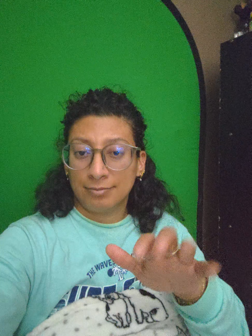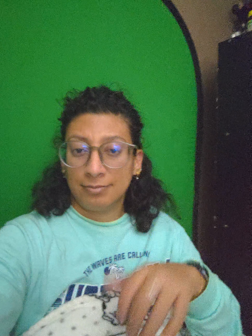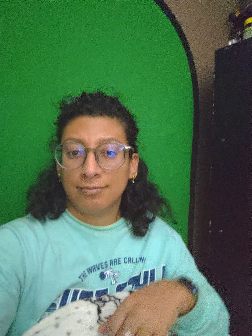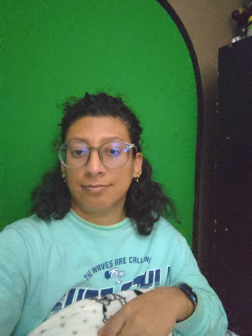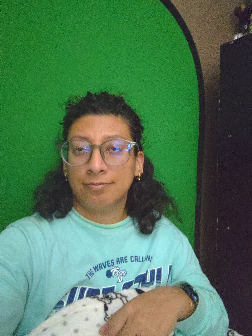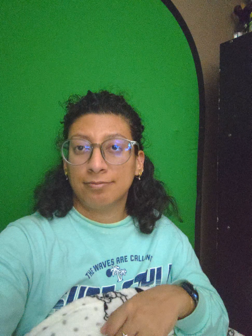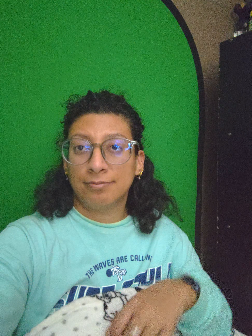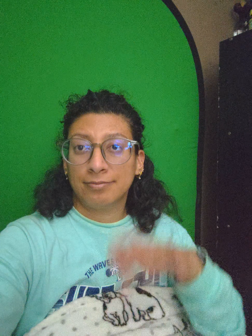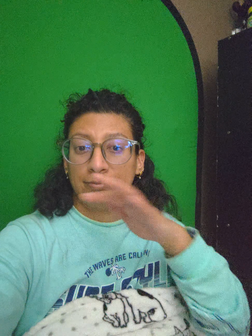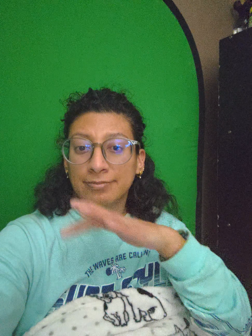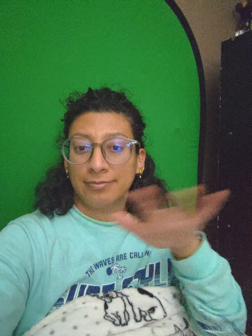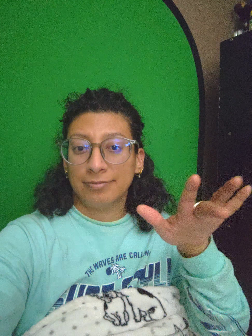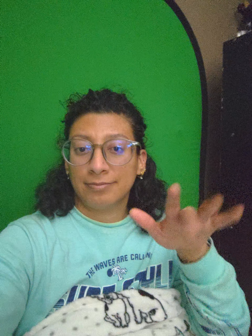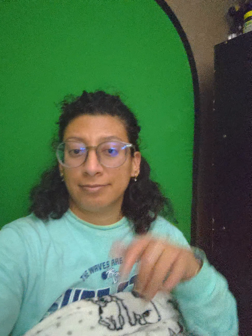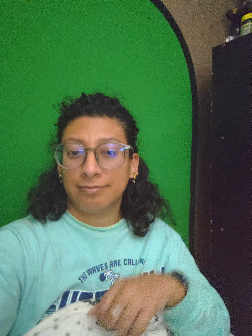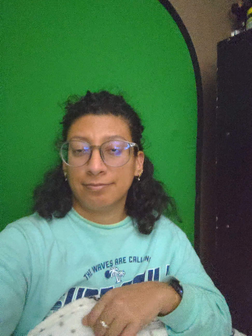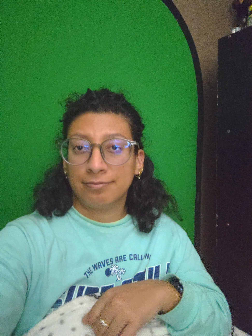empty